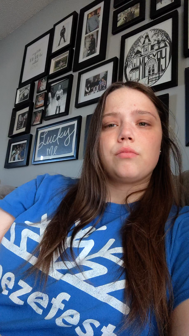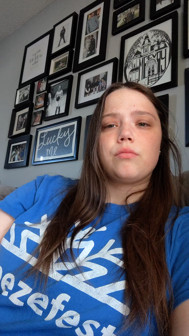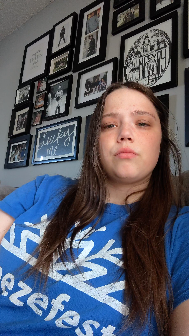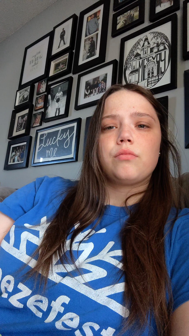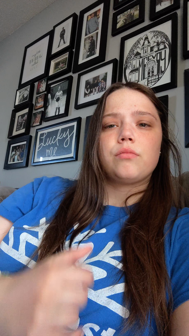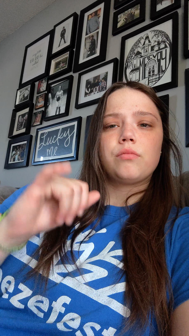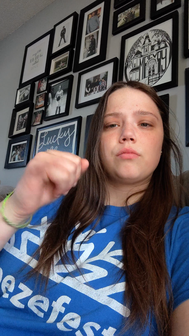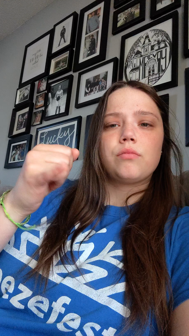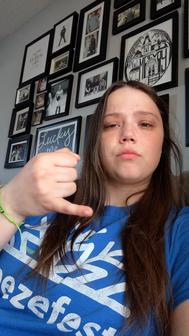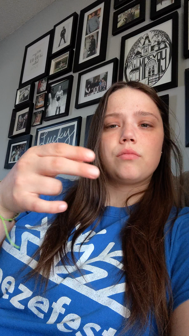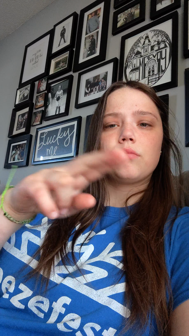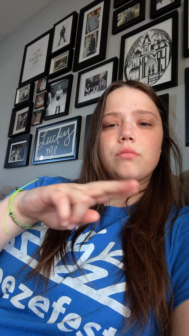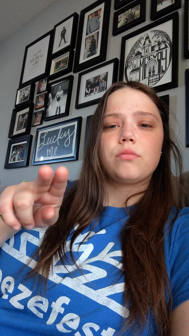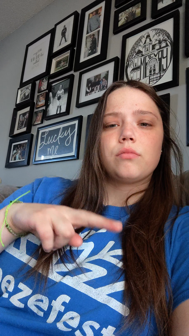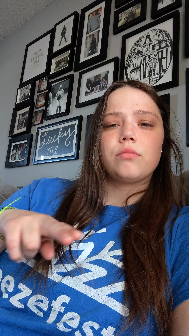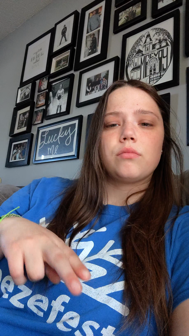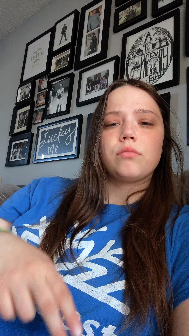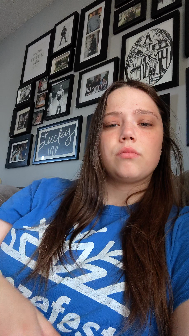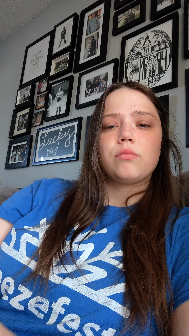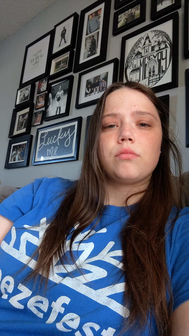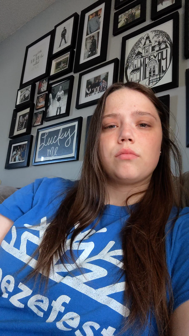jelly